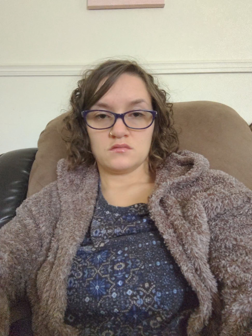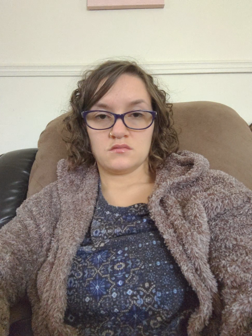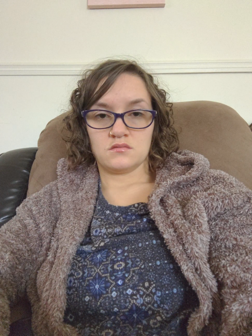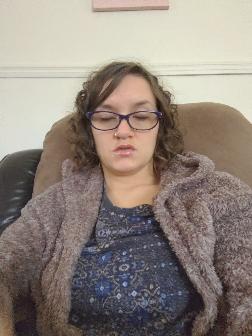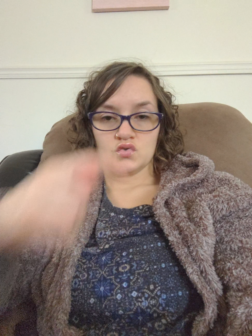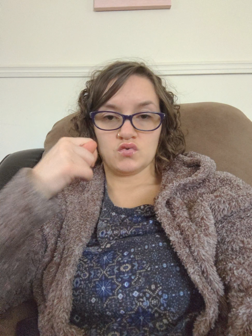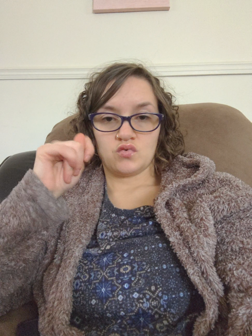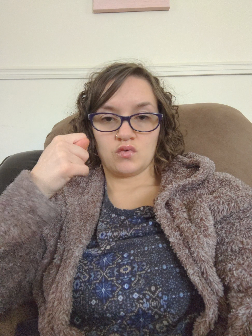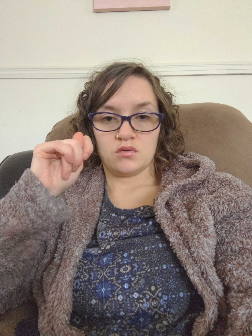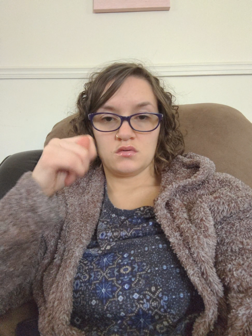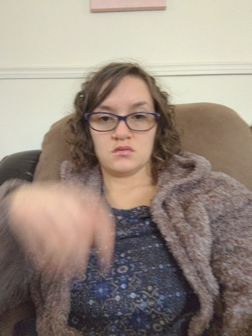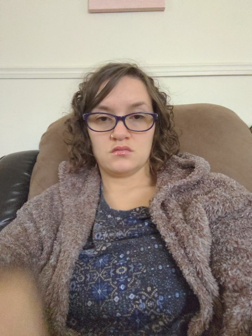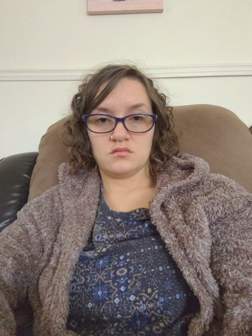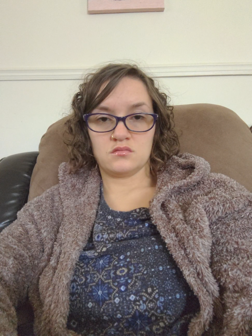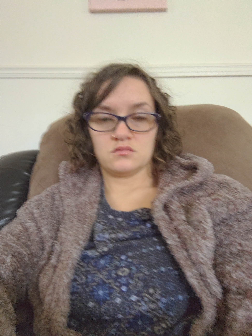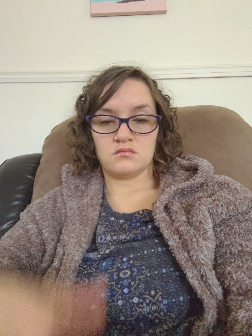toy